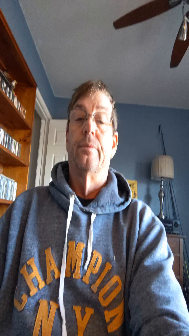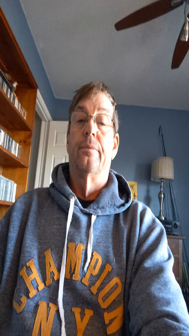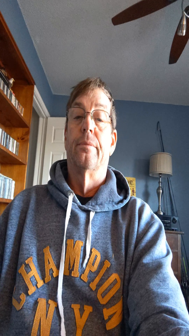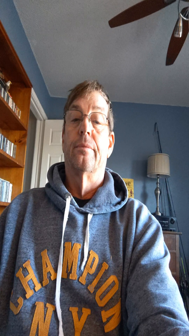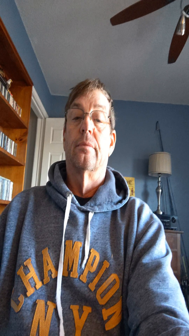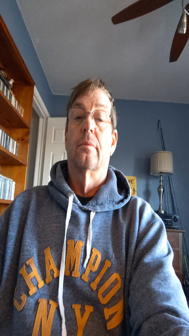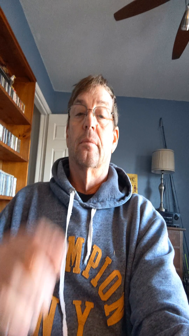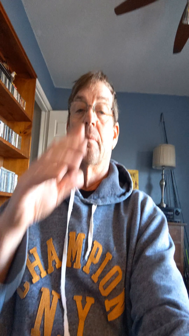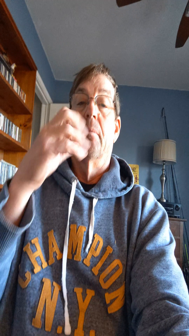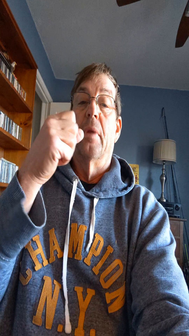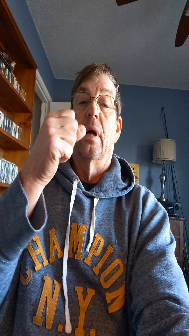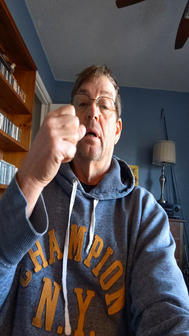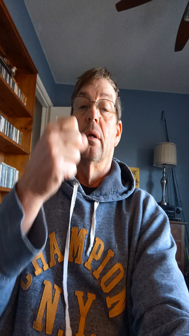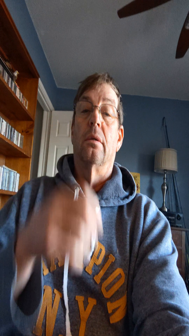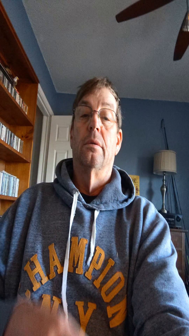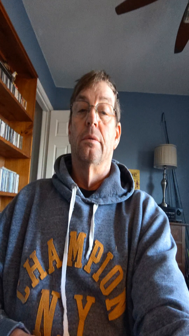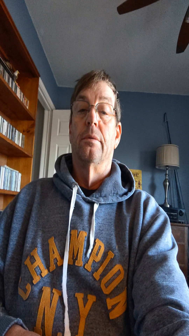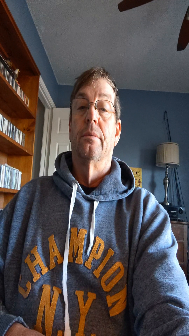milk